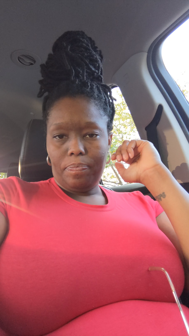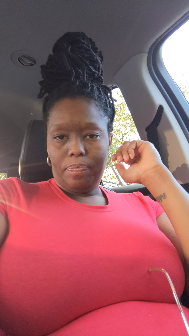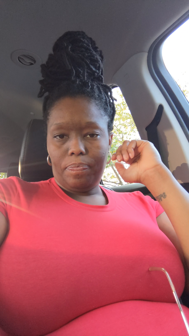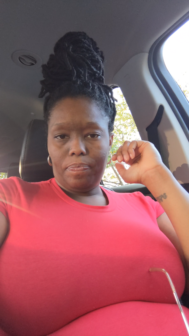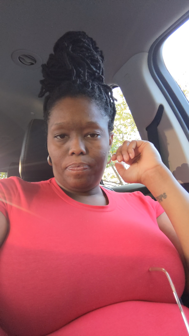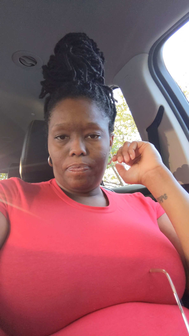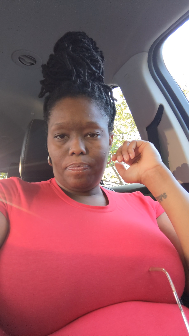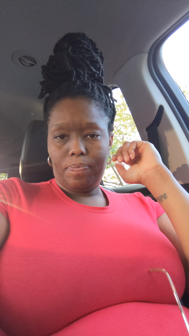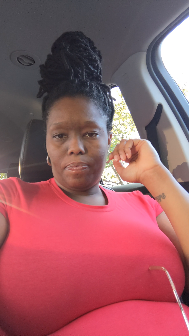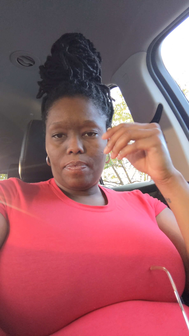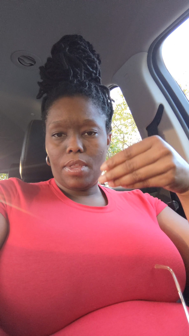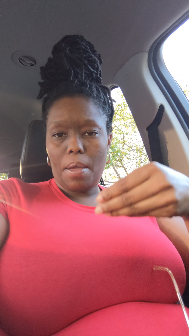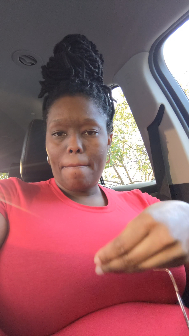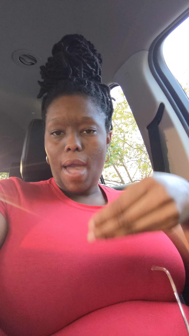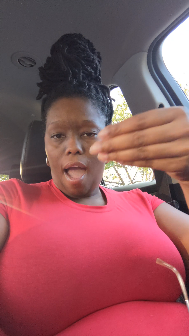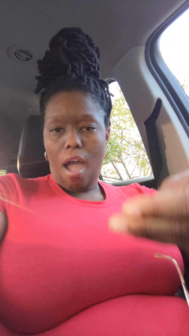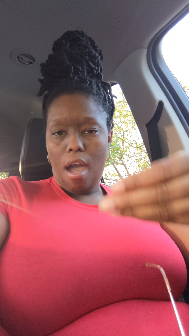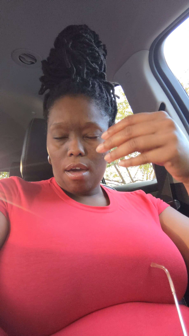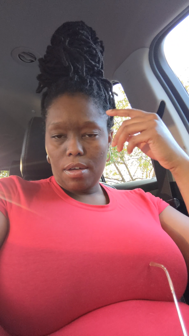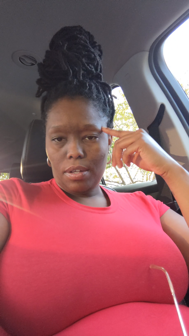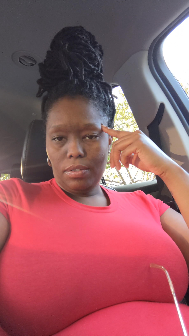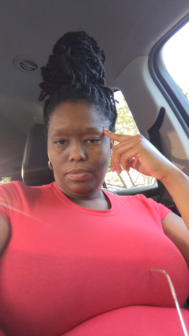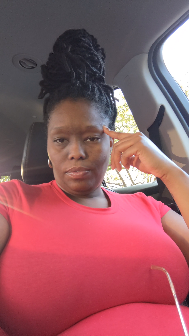buy